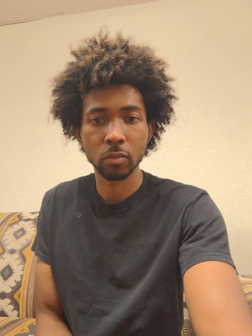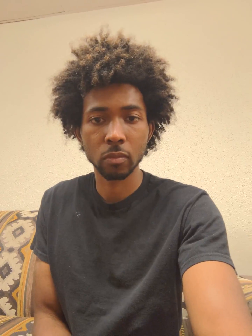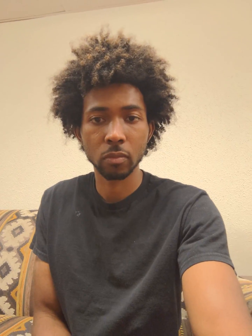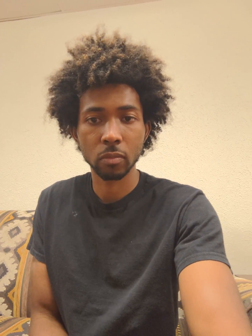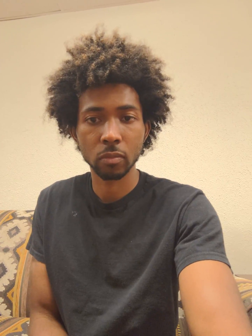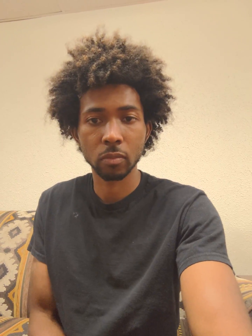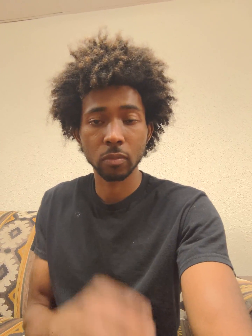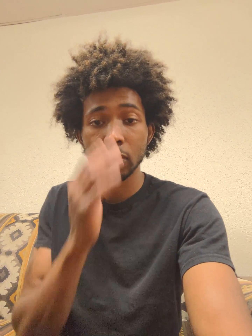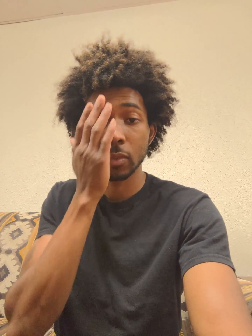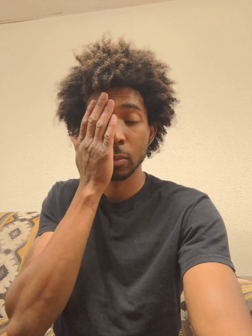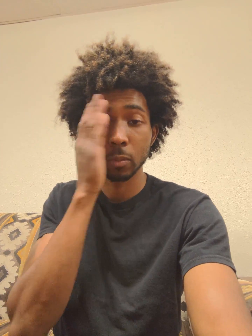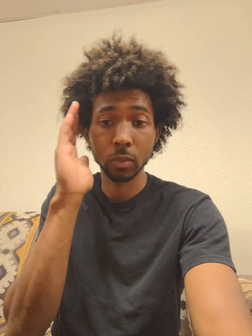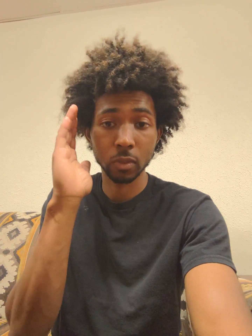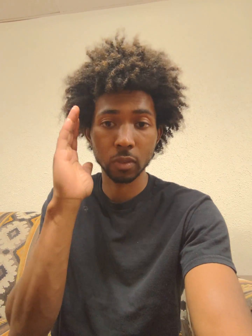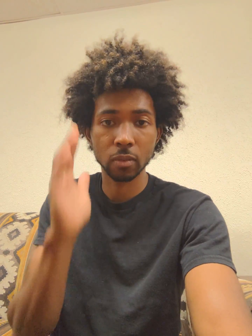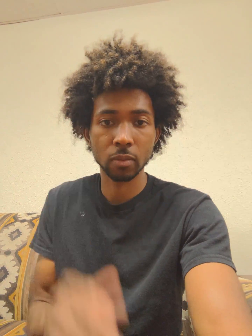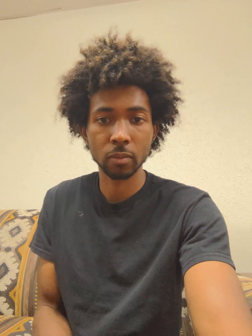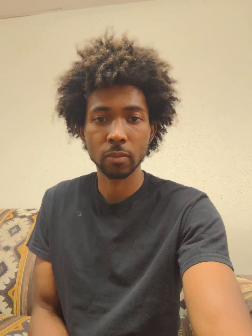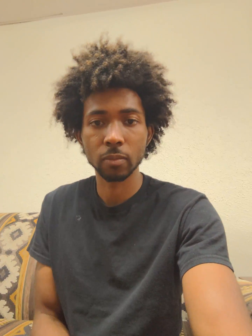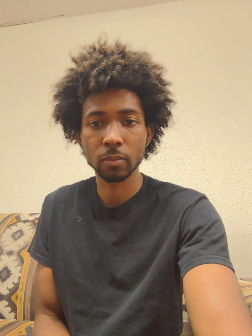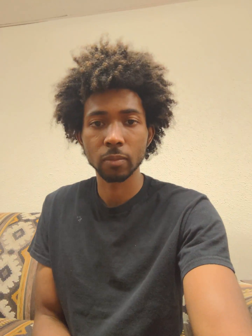peekaboo